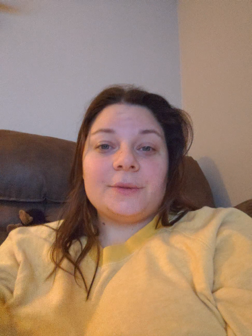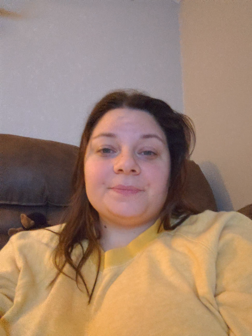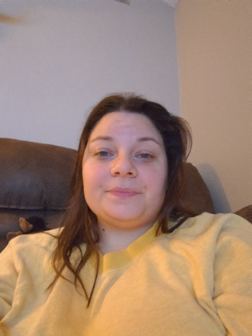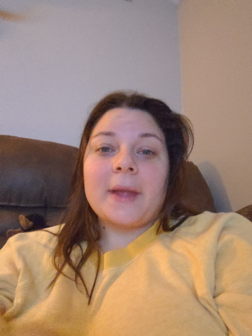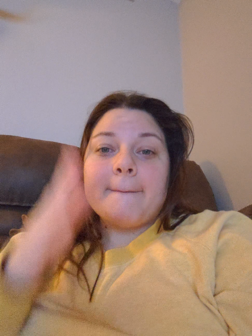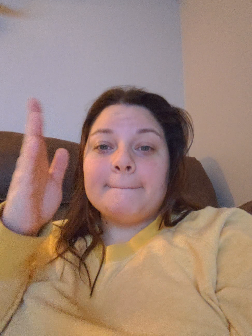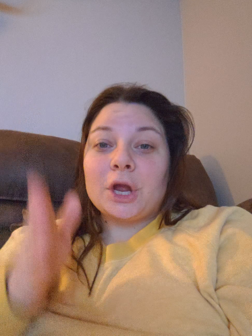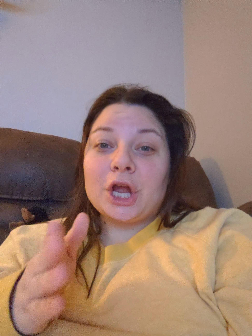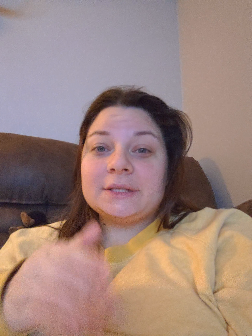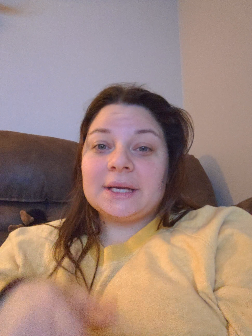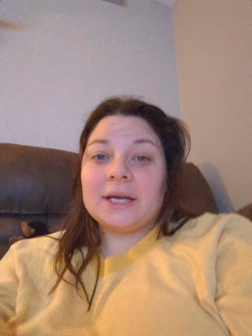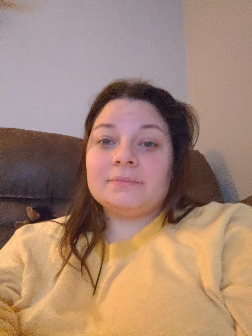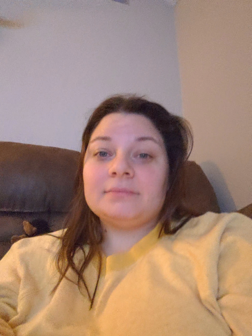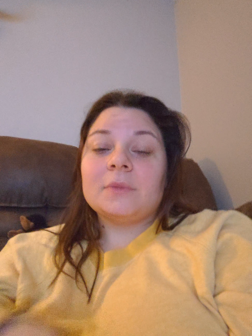person